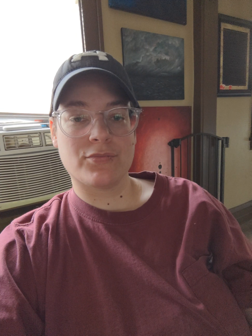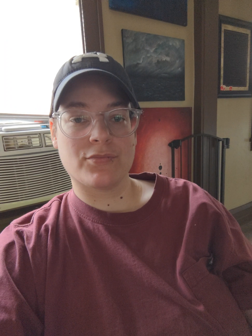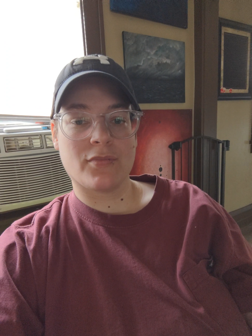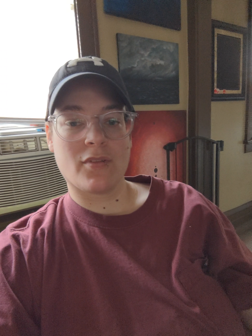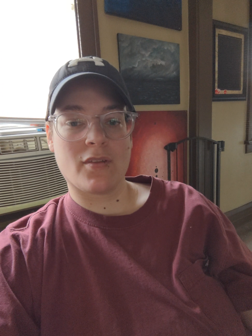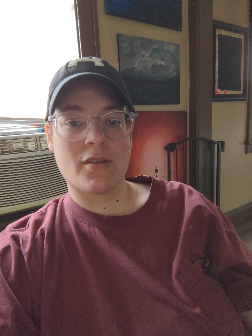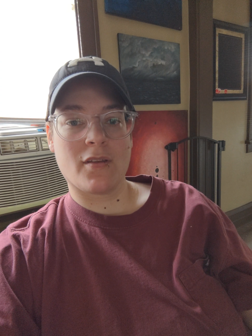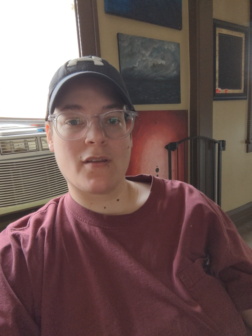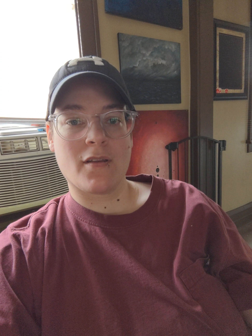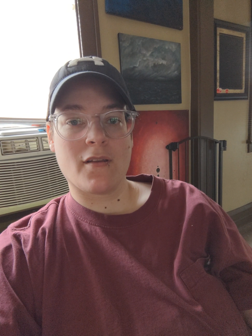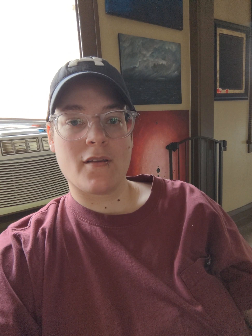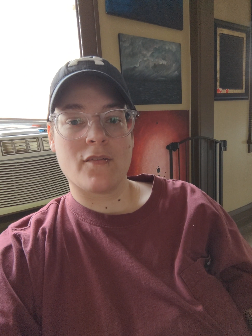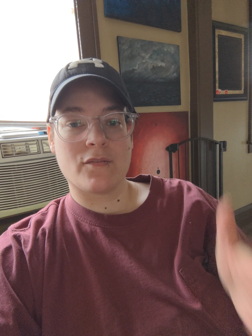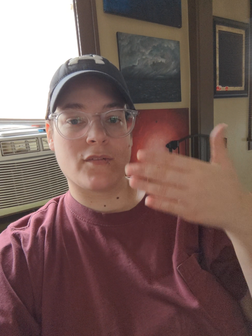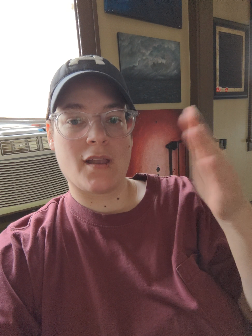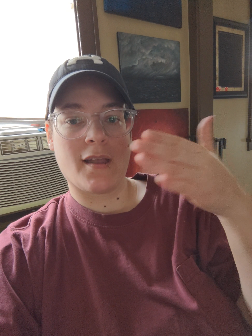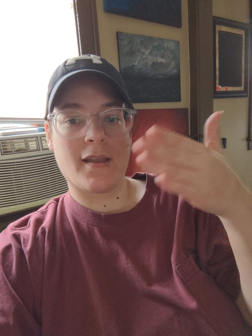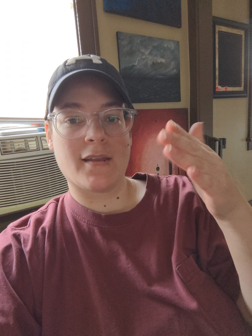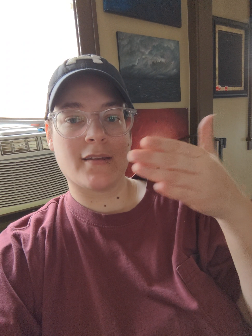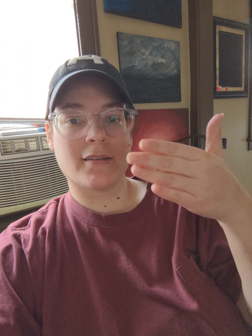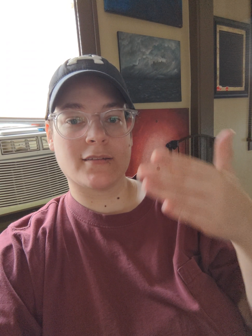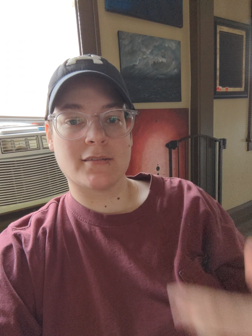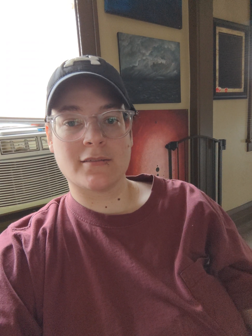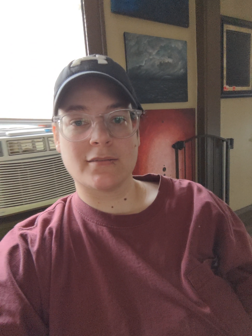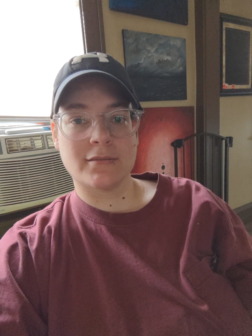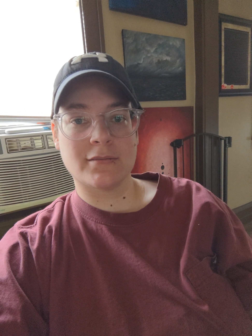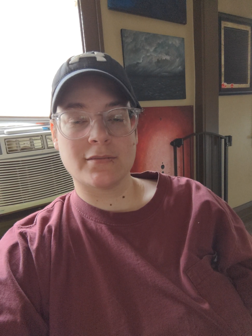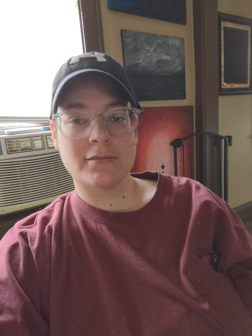flag